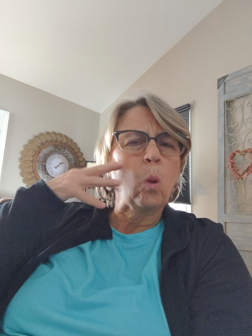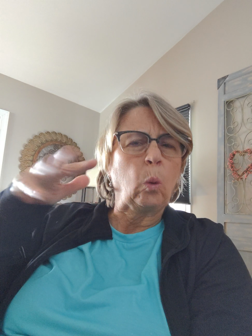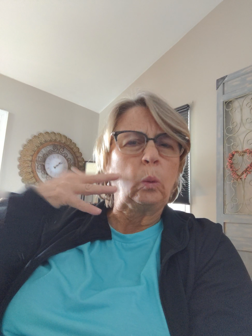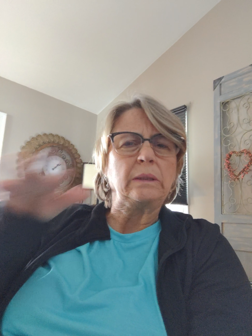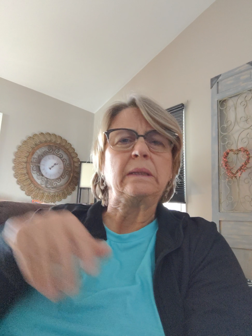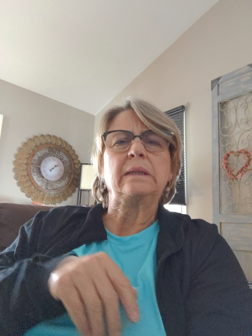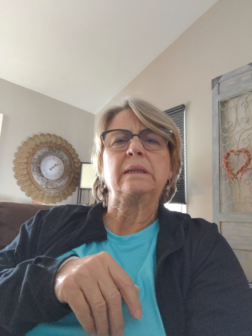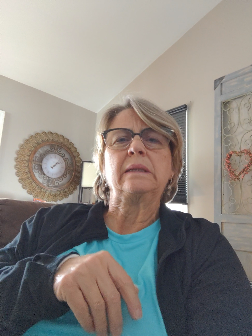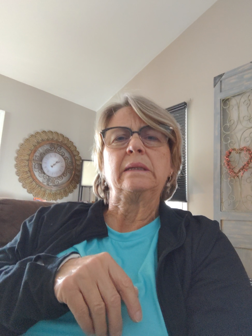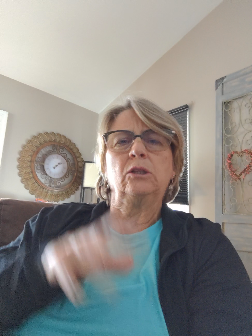noisy